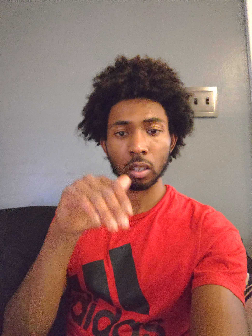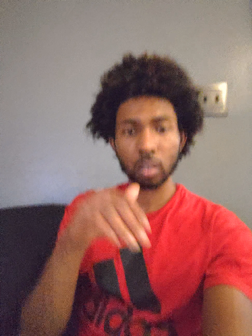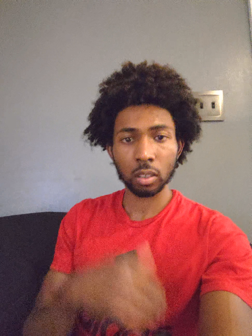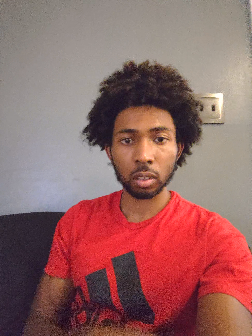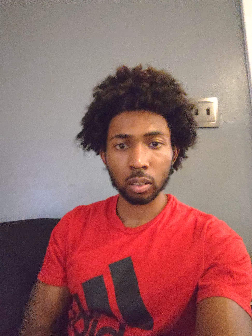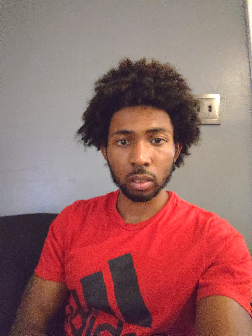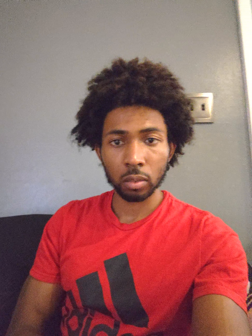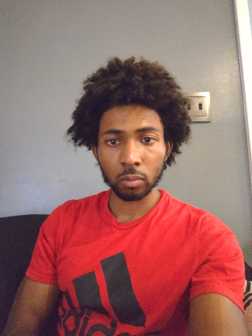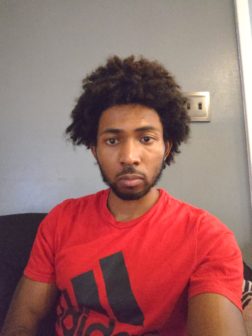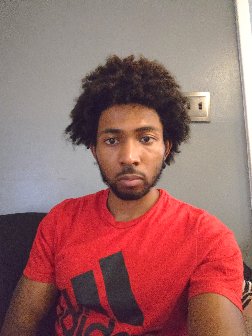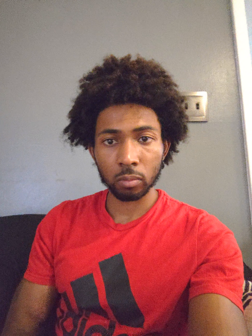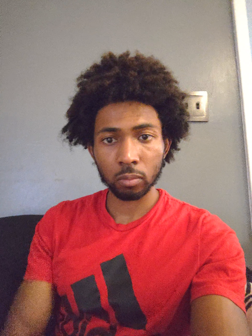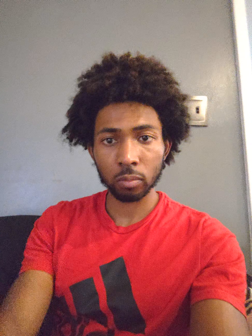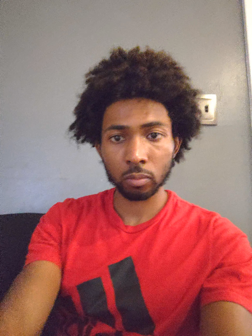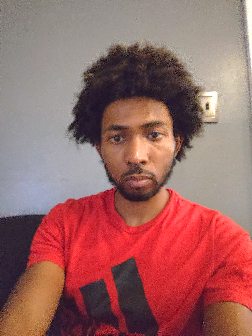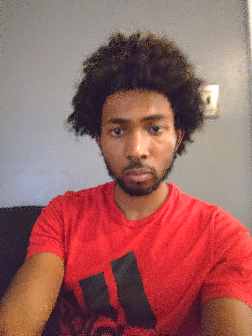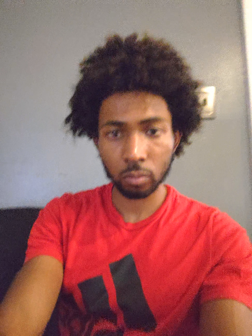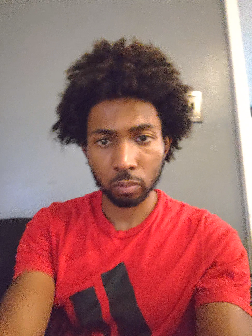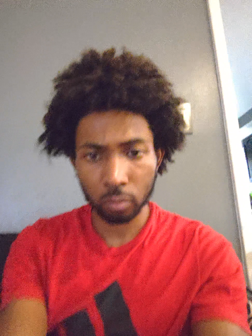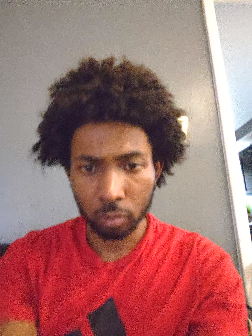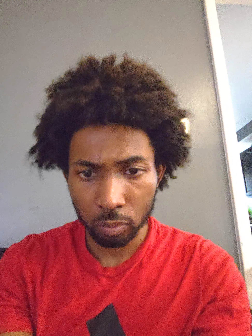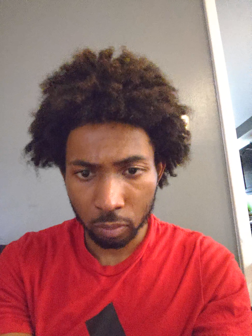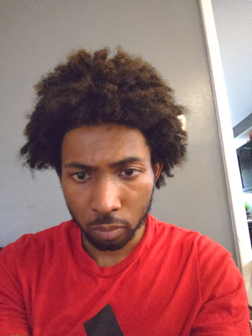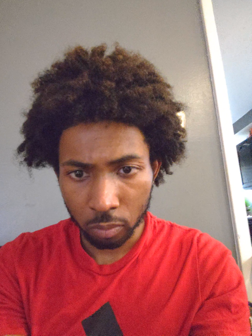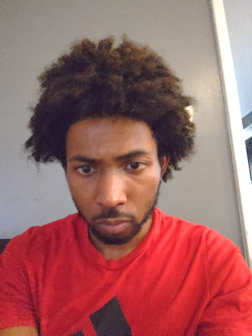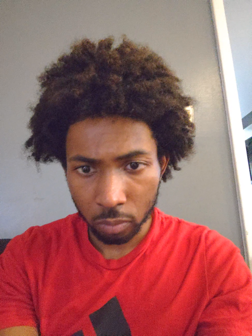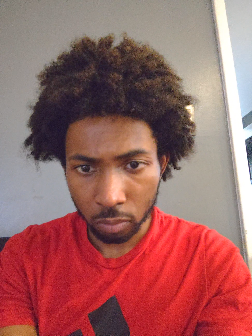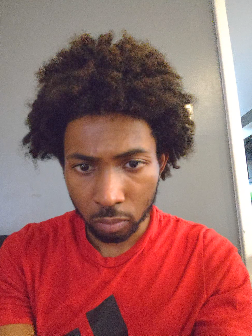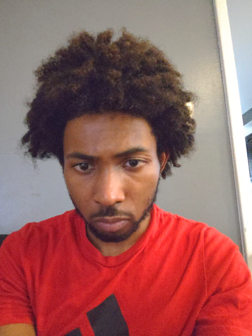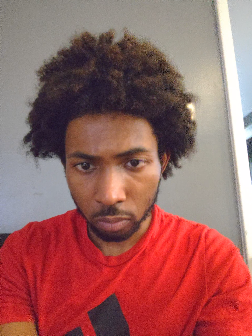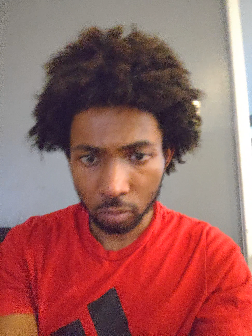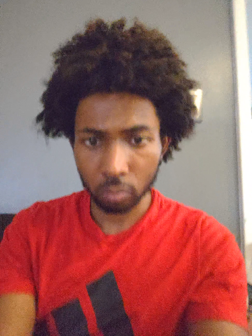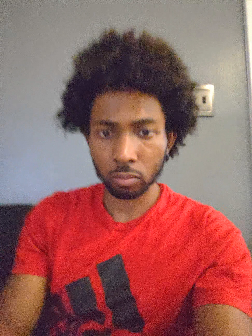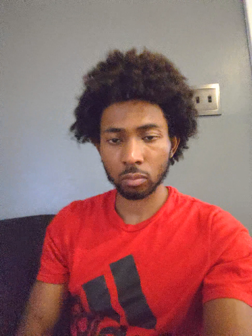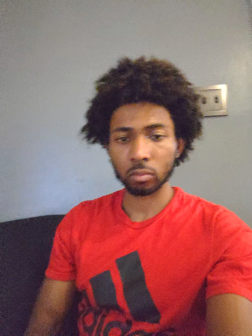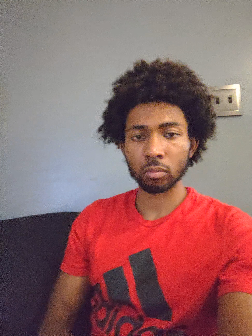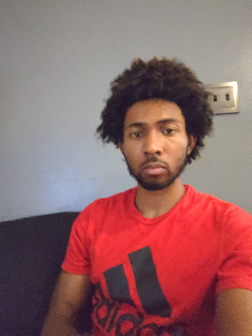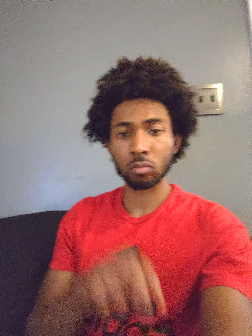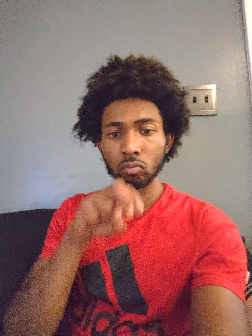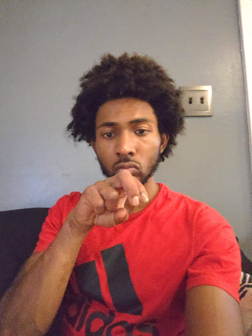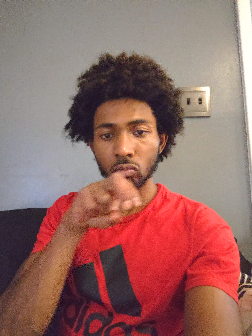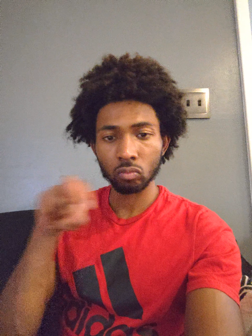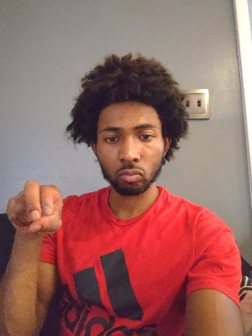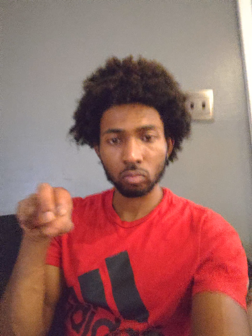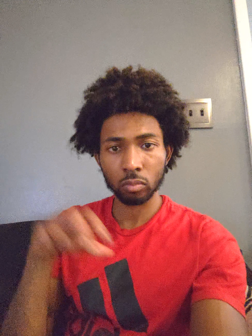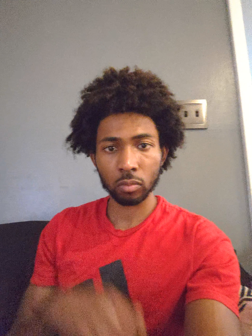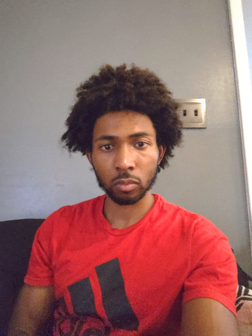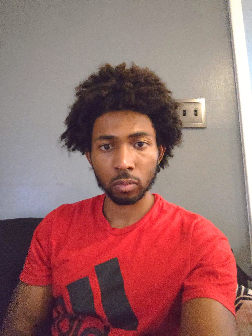porch